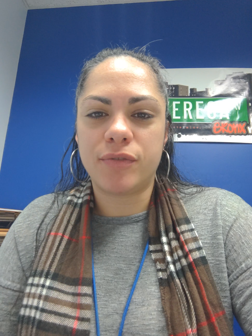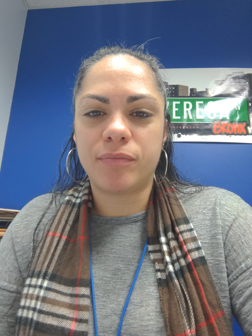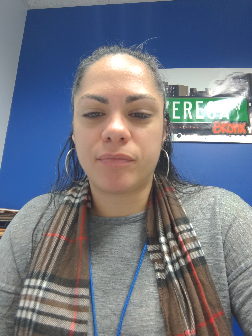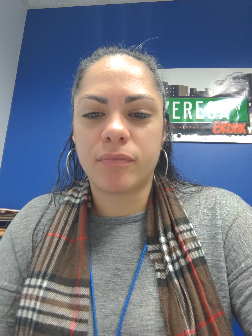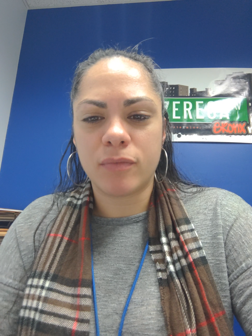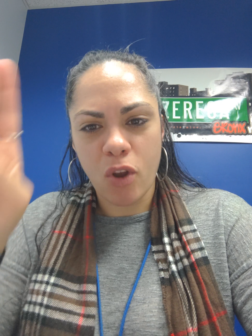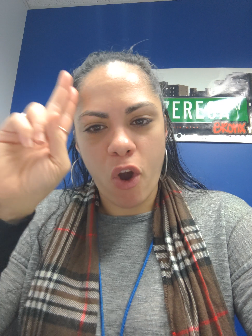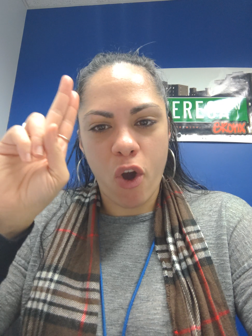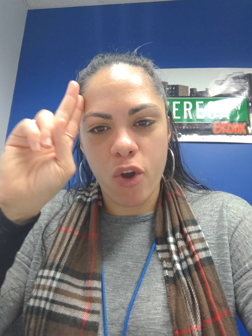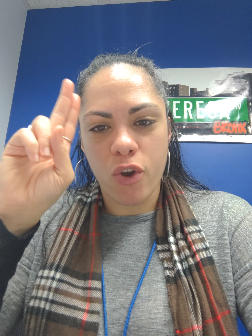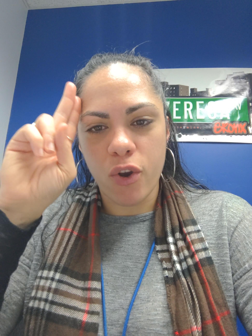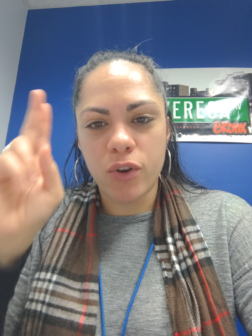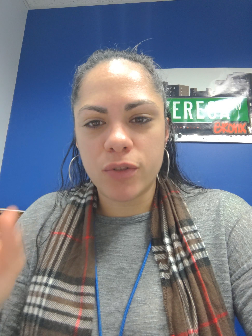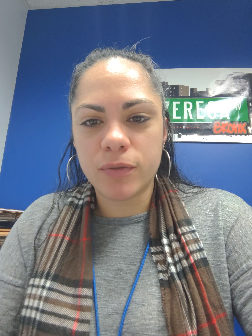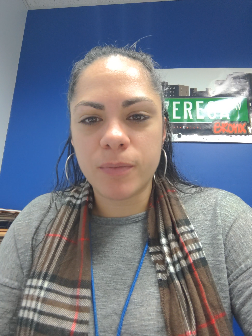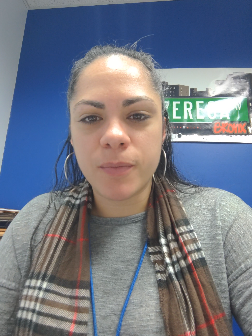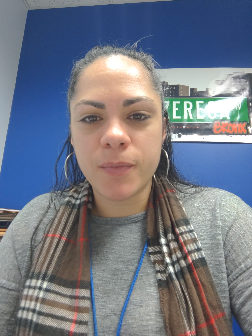uncle